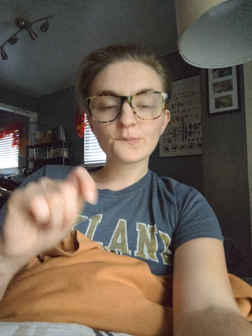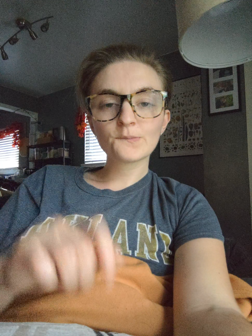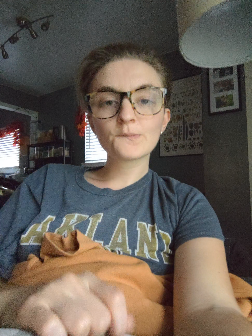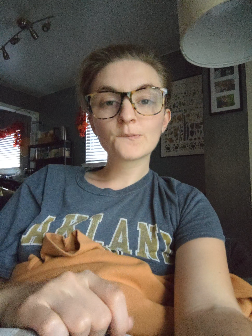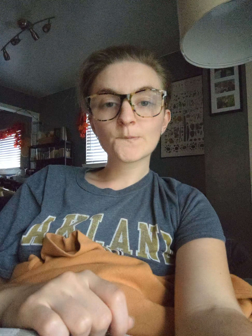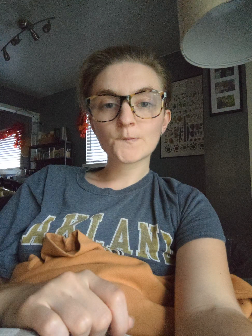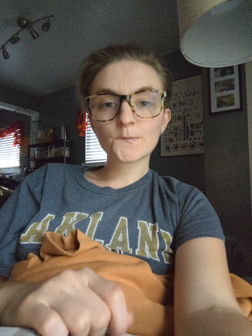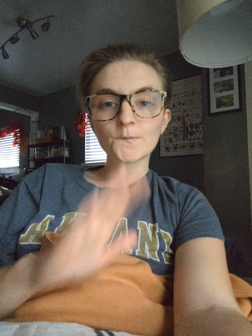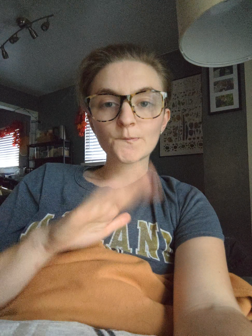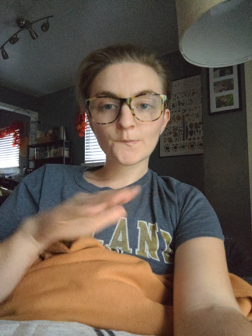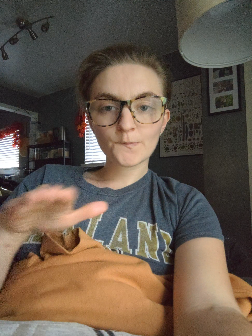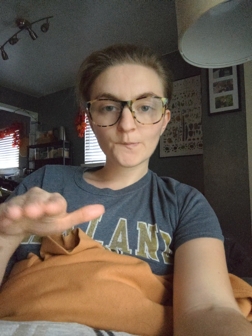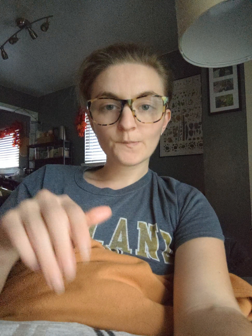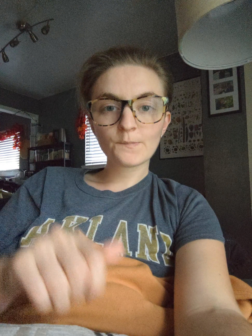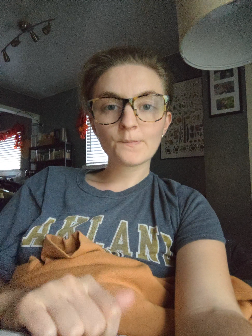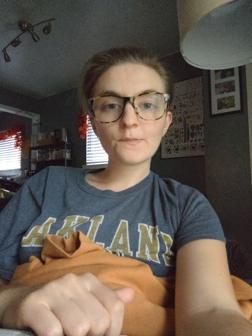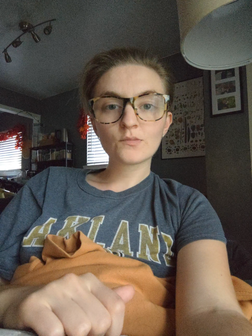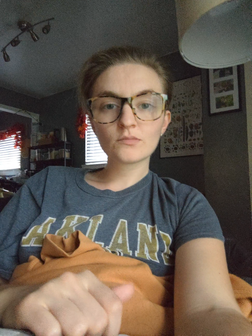children